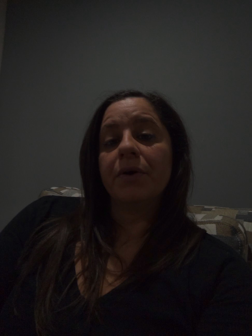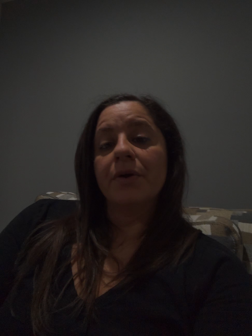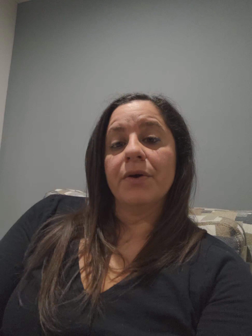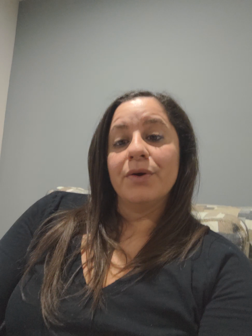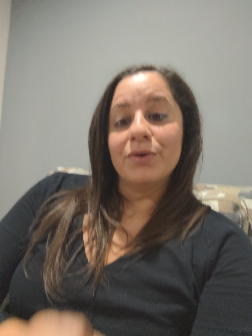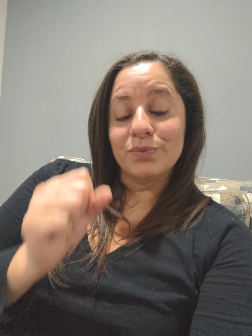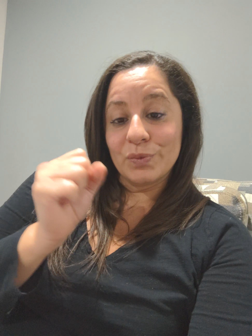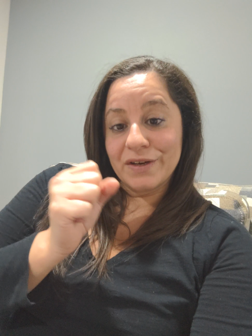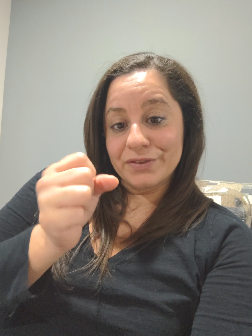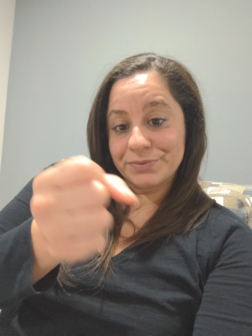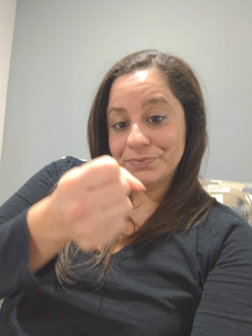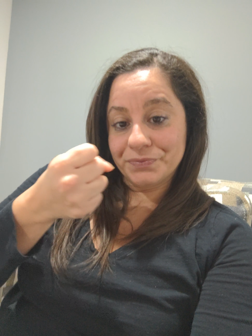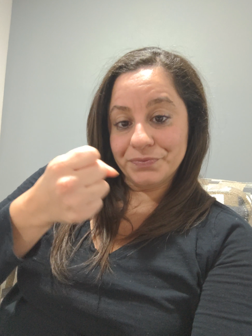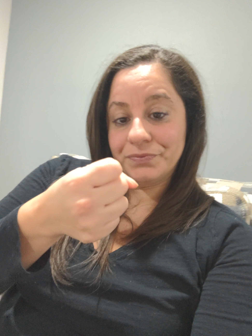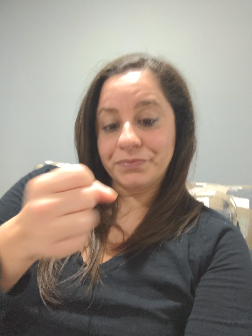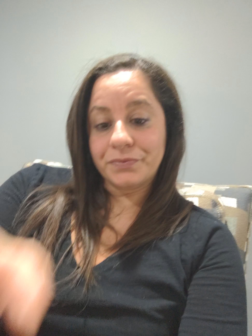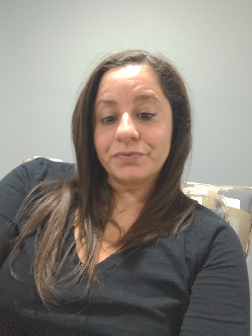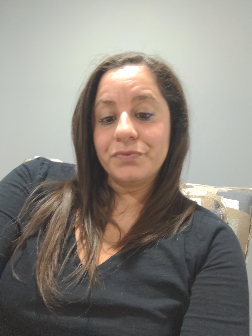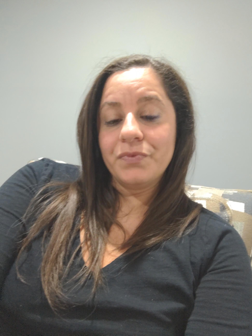refrigerator